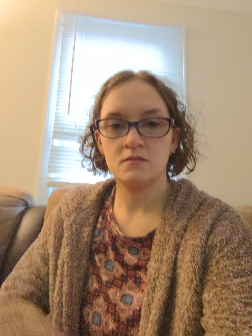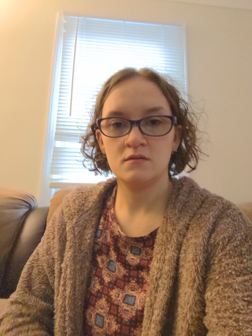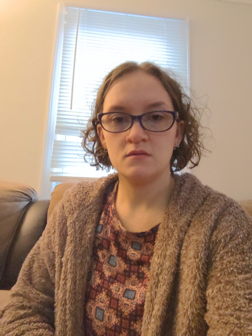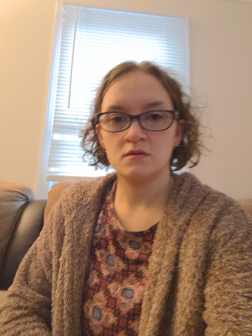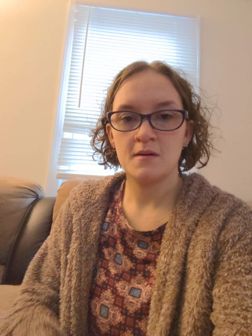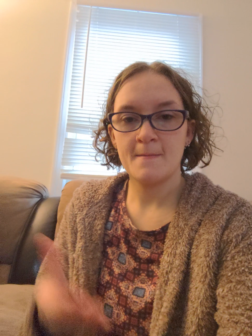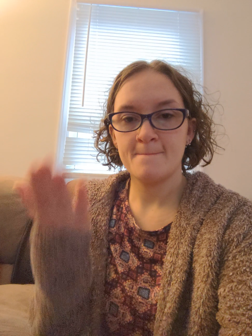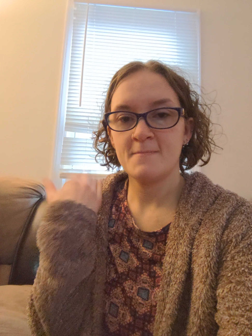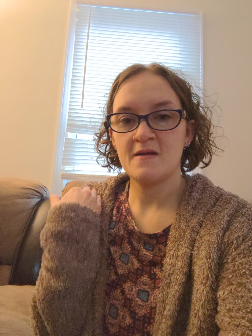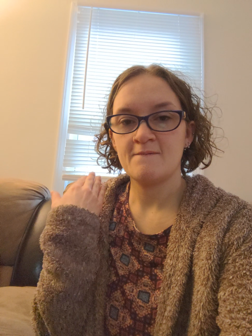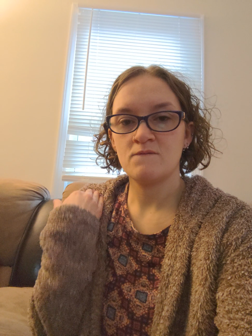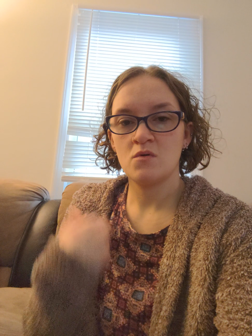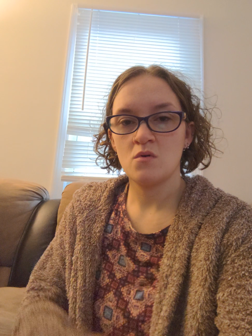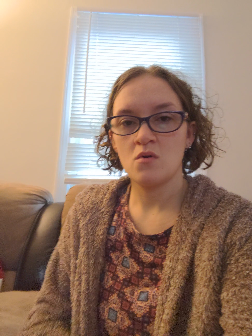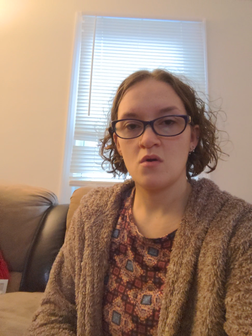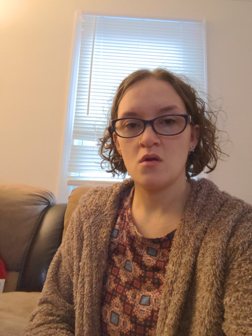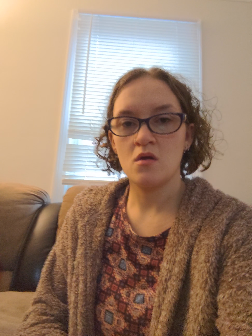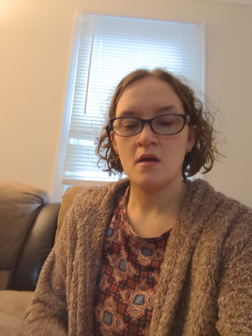before